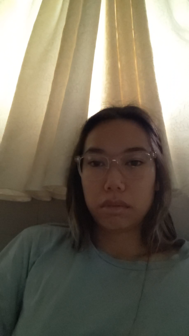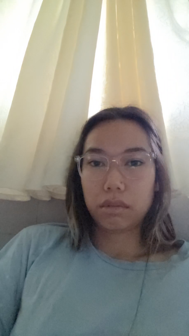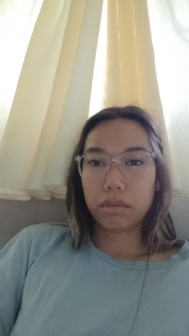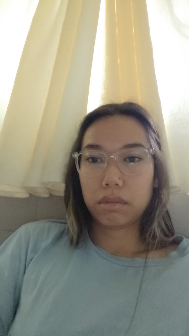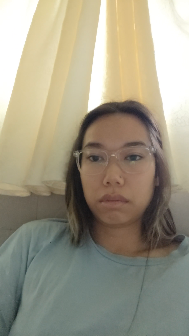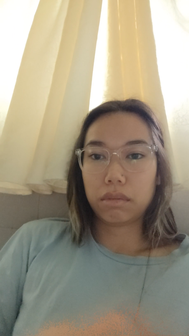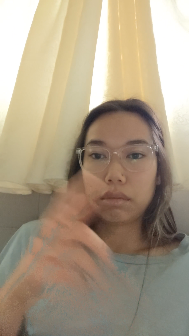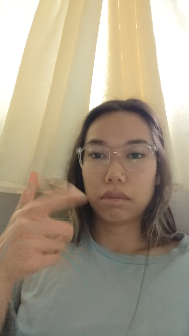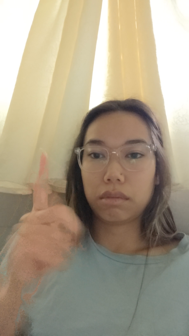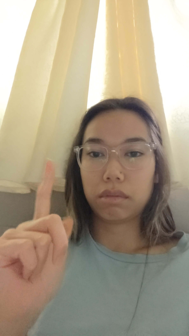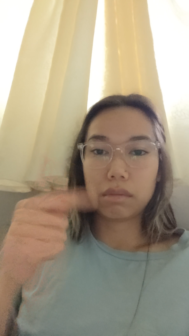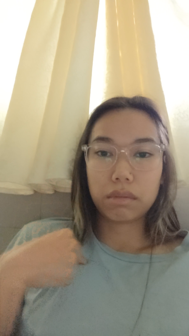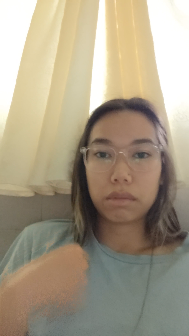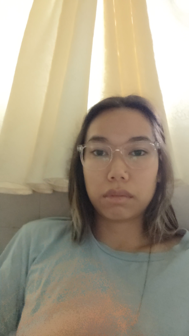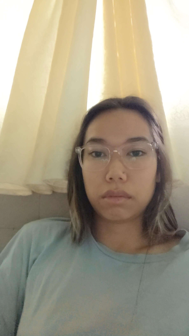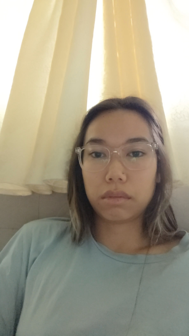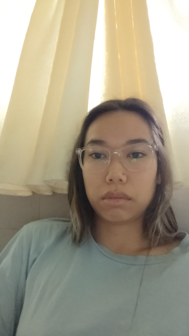let me